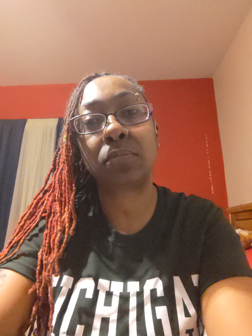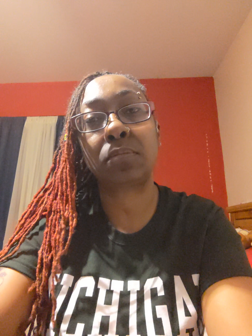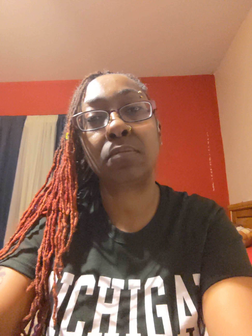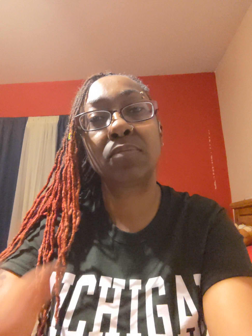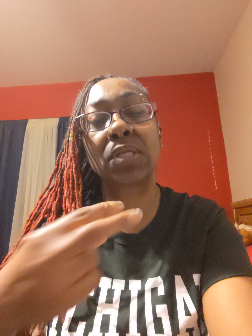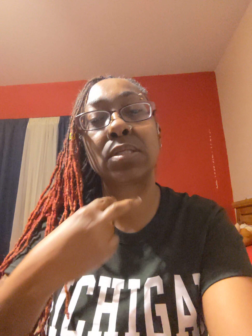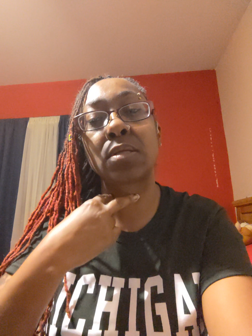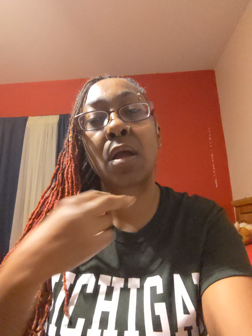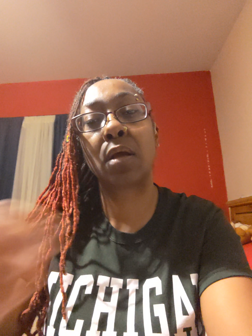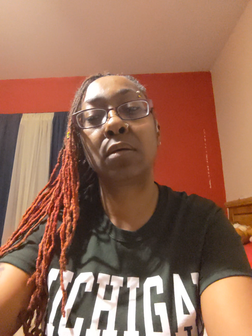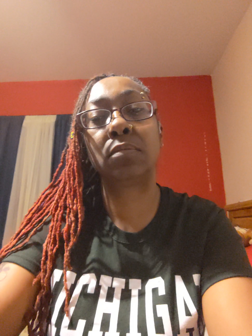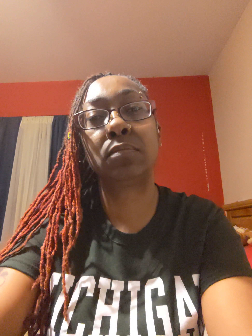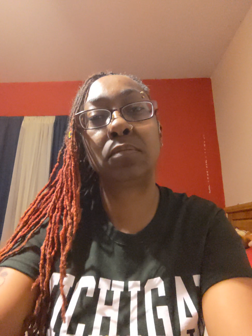stuck